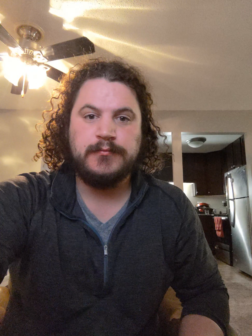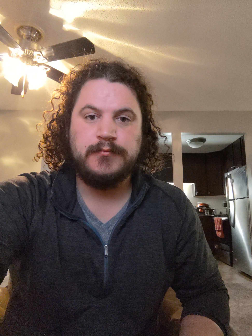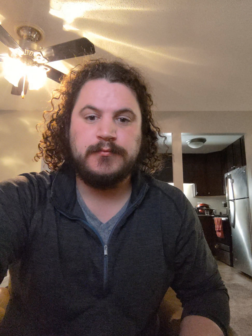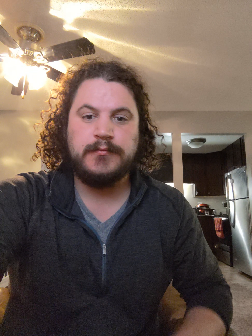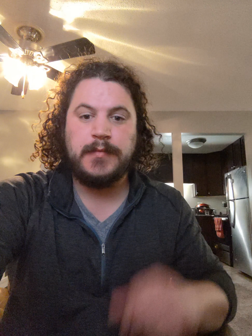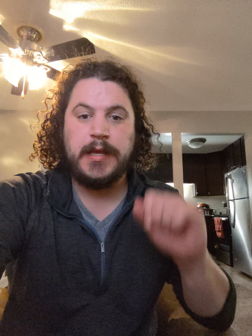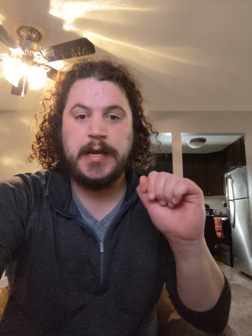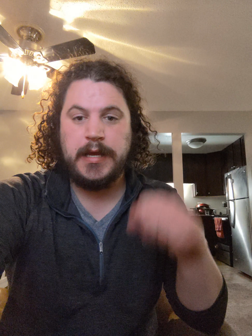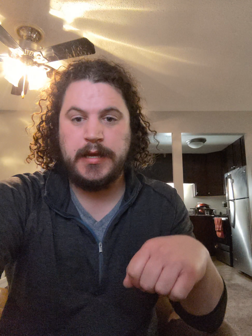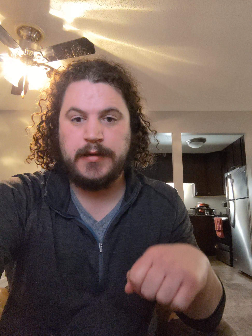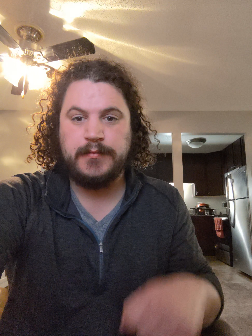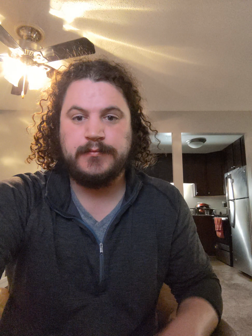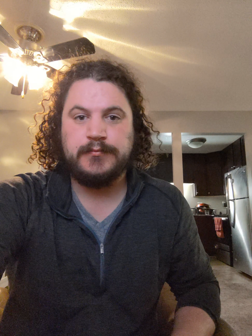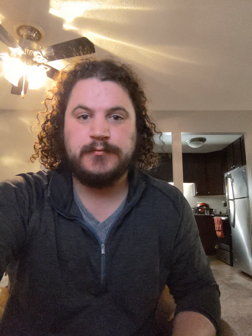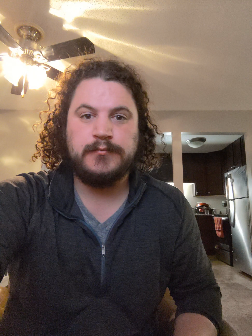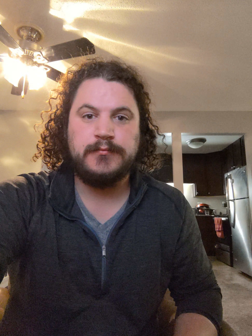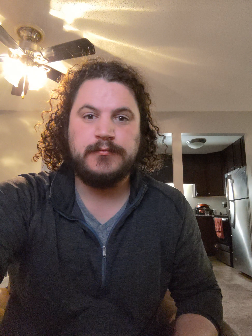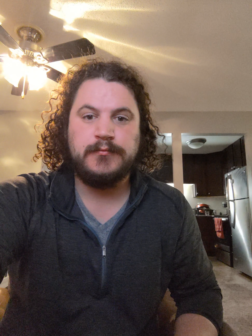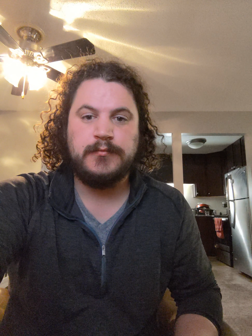can